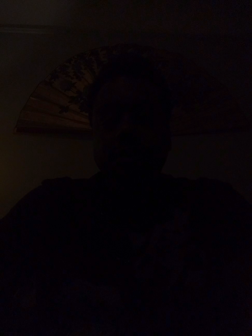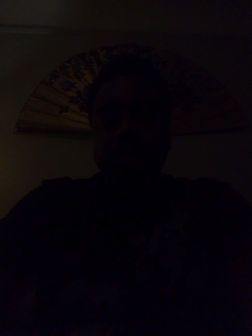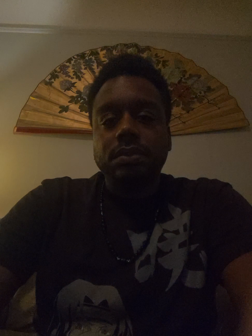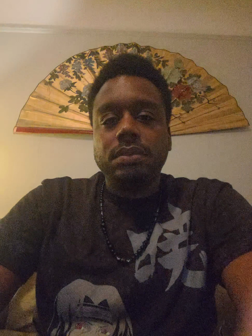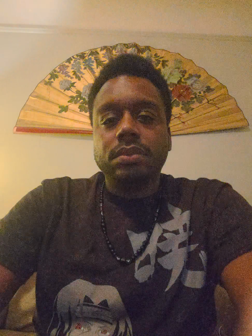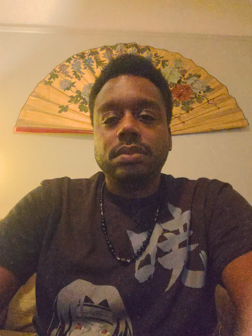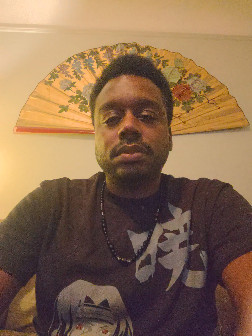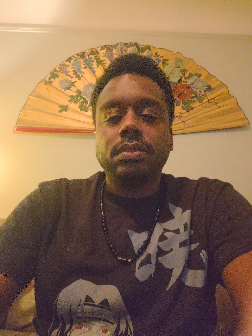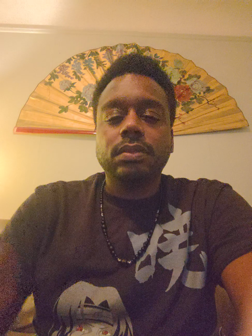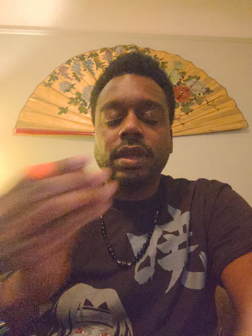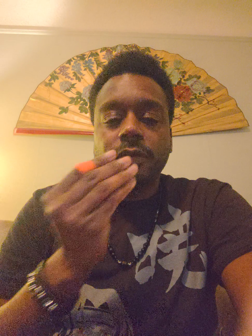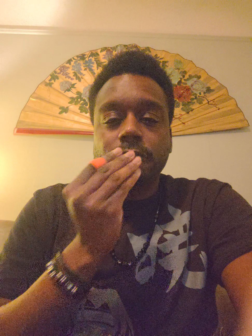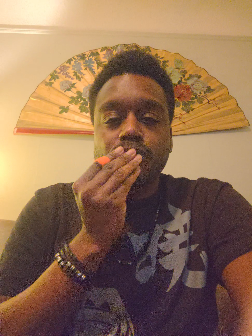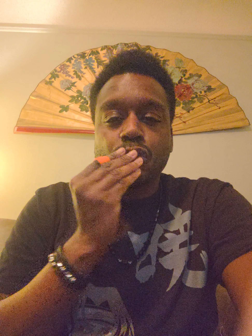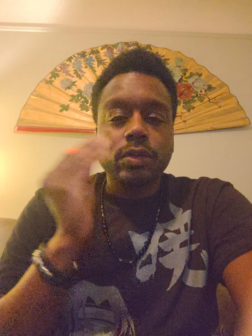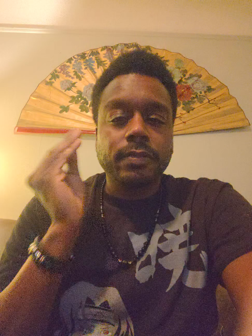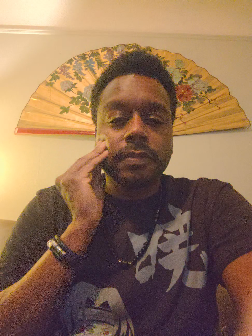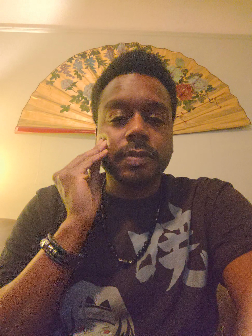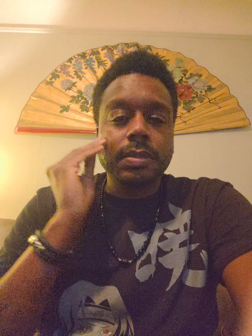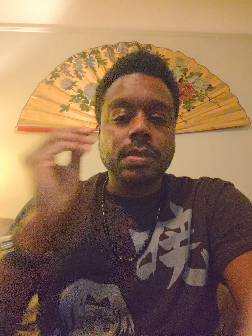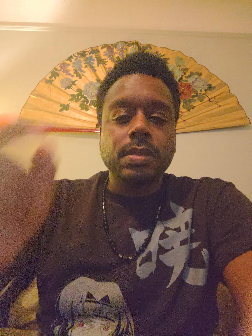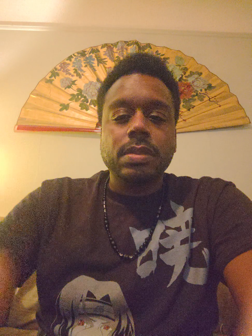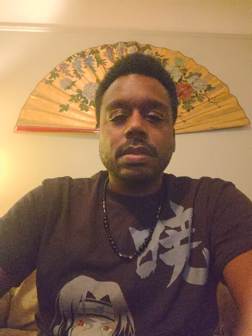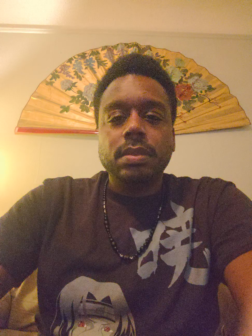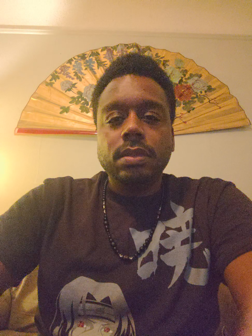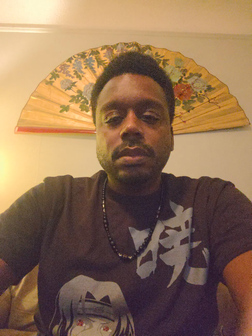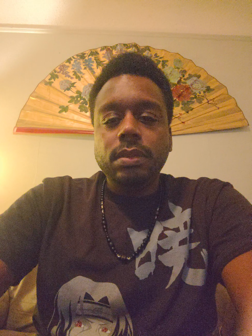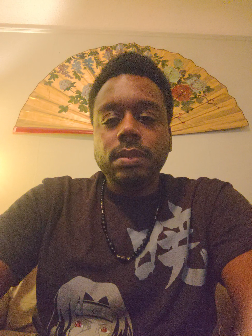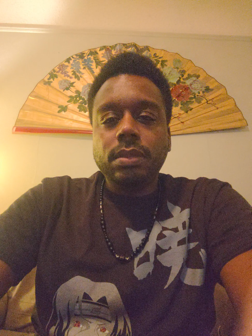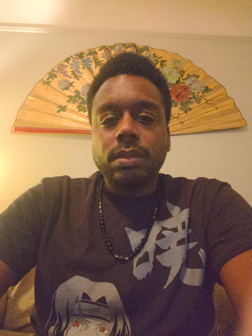kiss